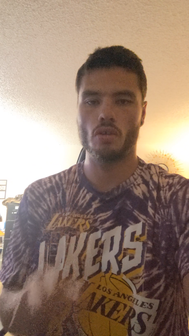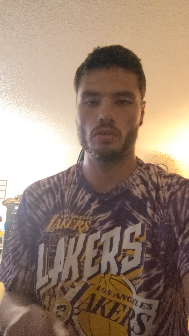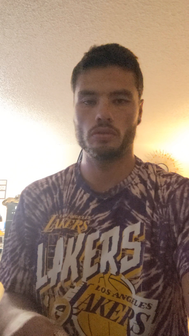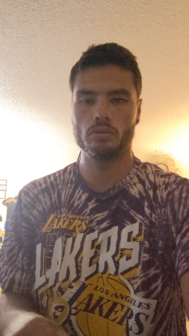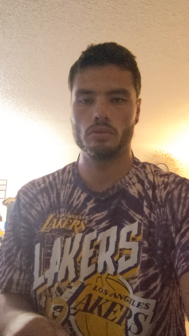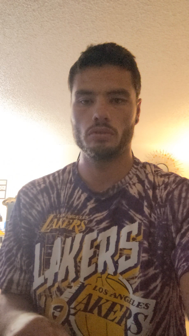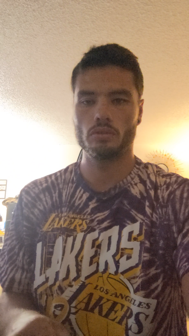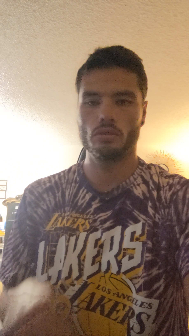other